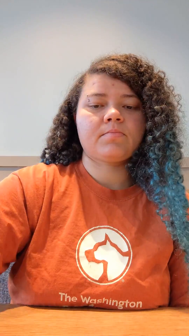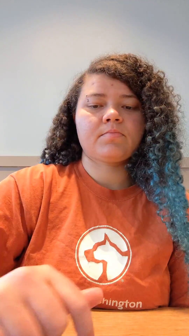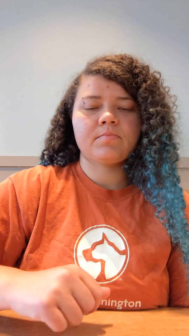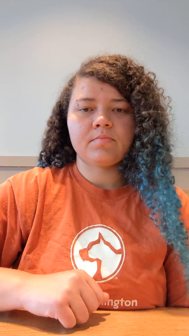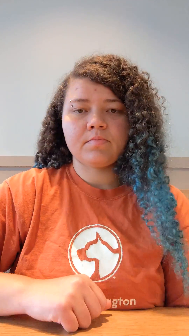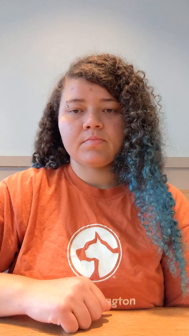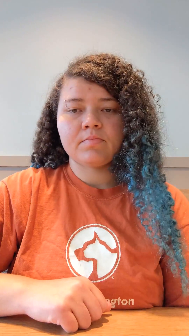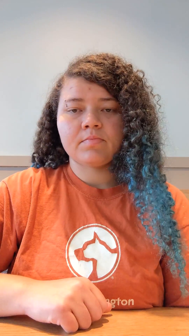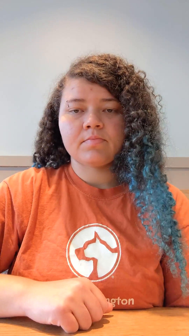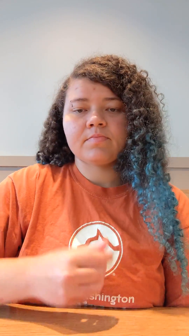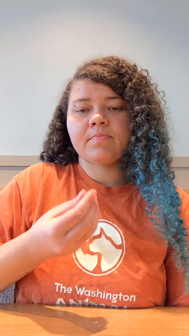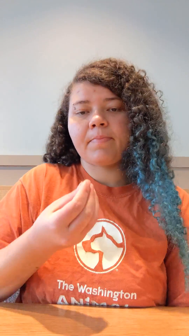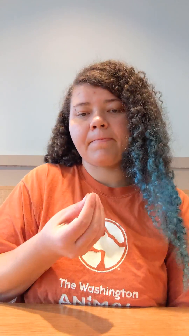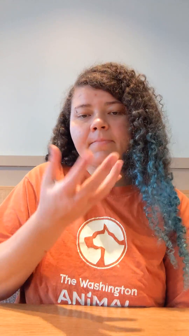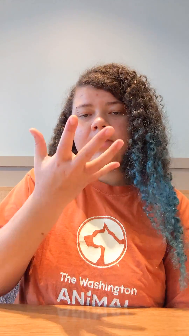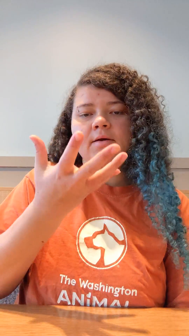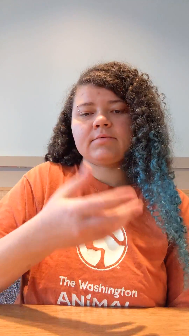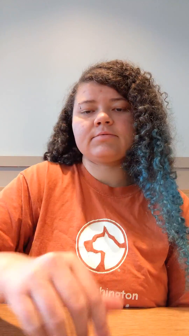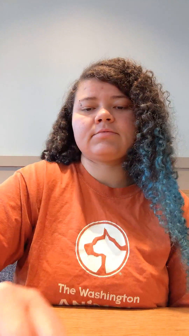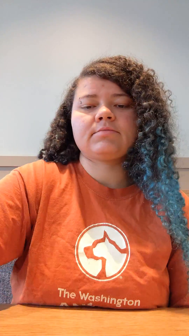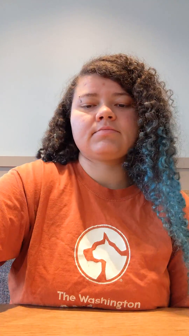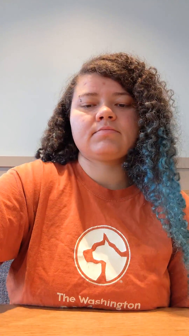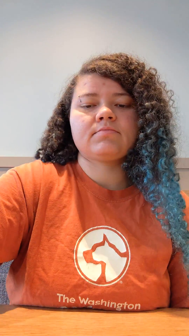plants